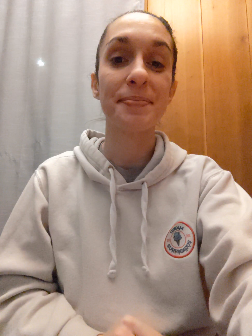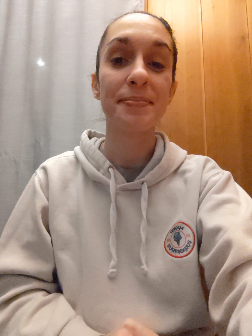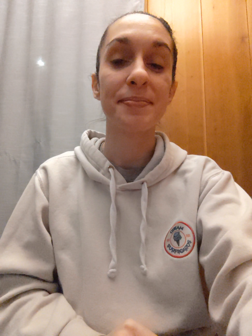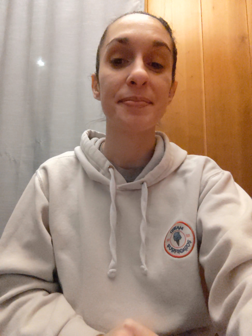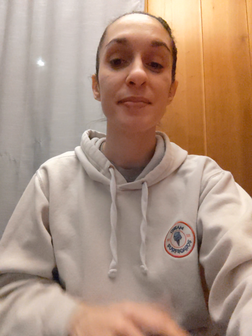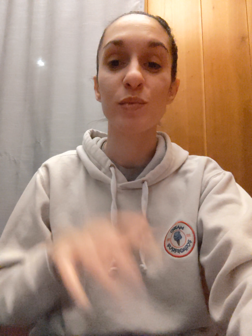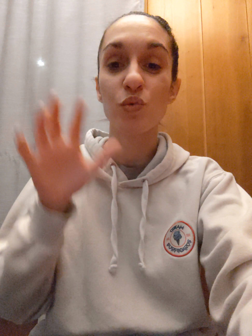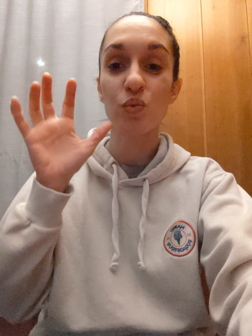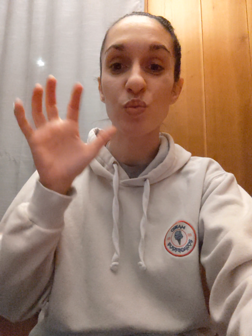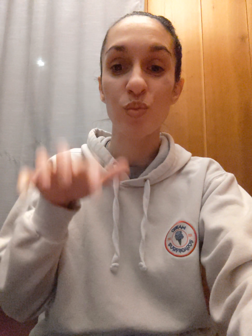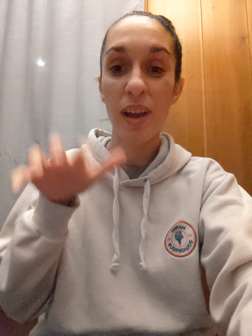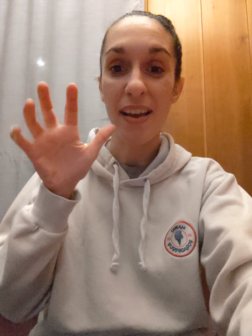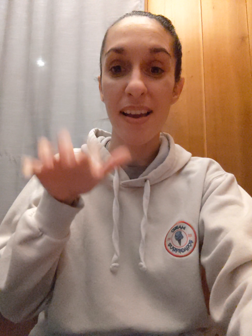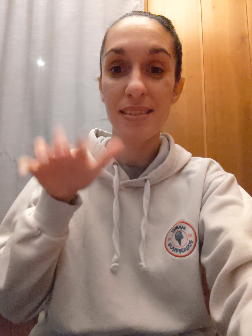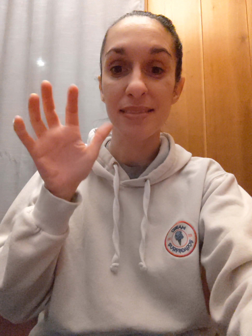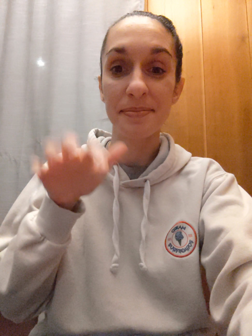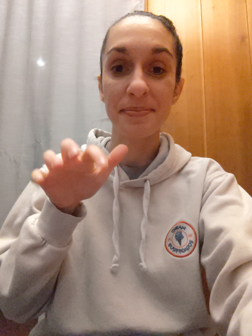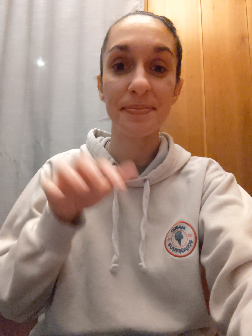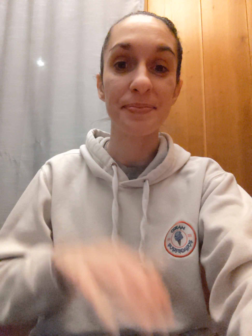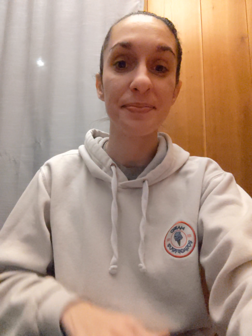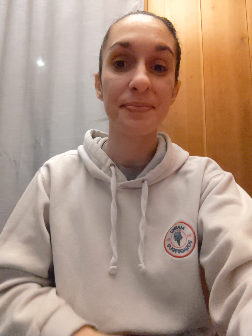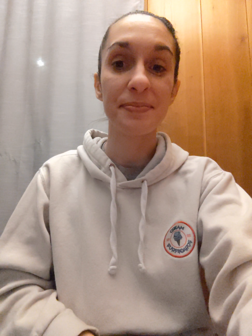rain